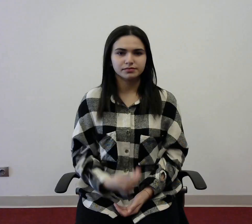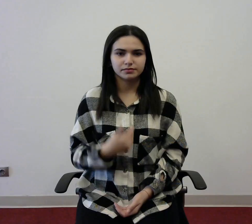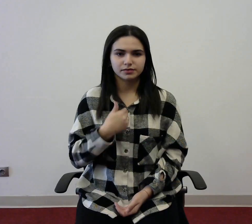mən